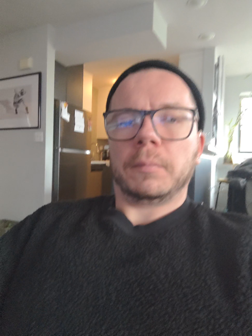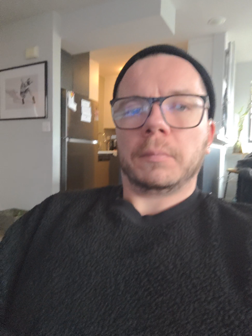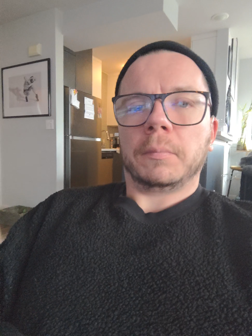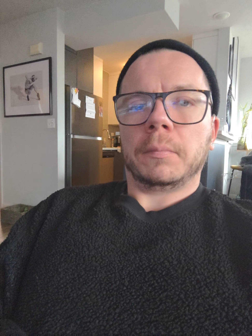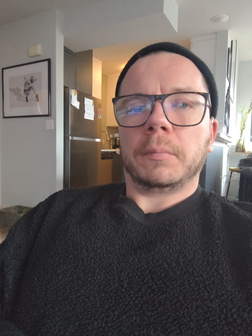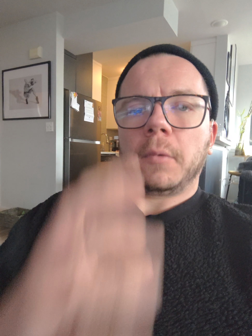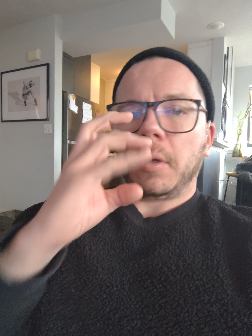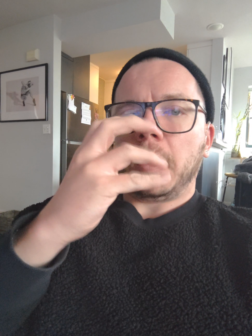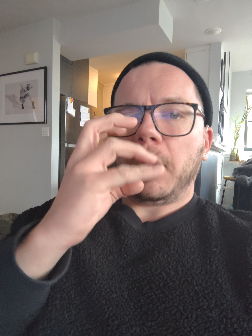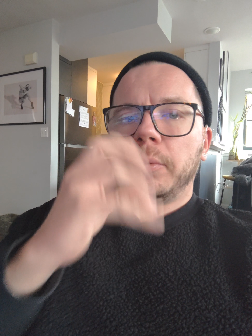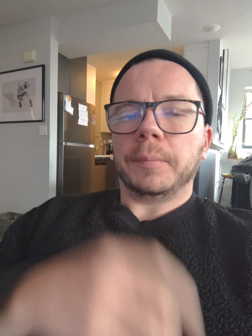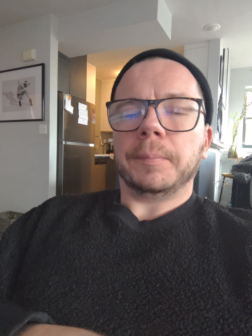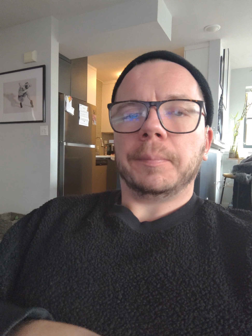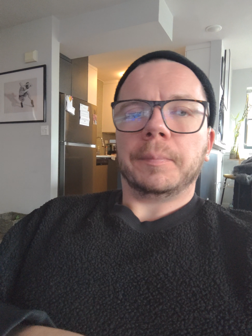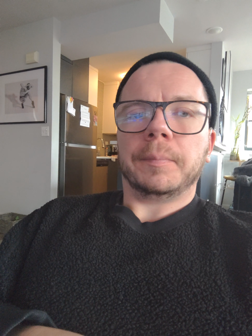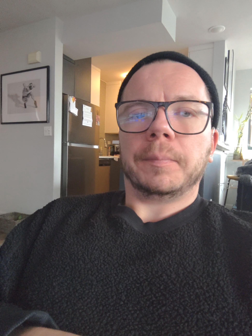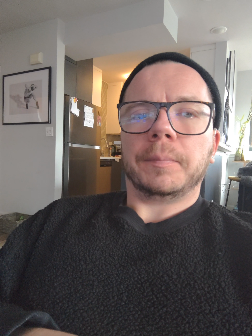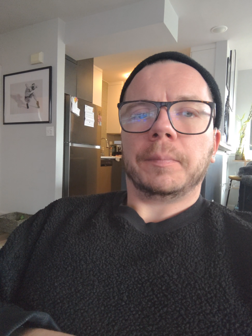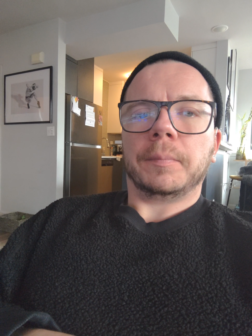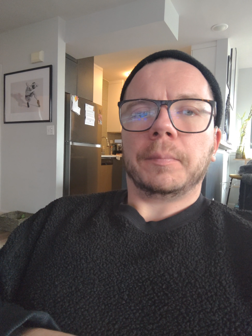clown